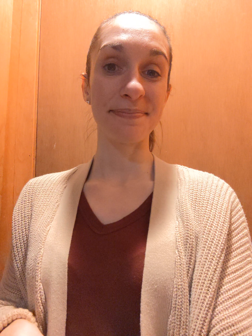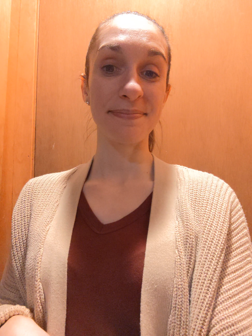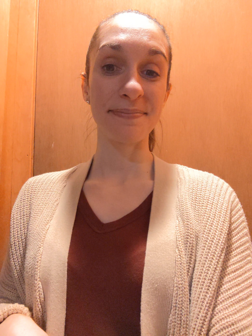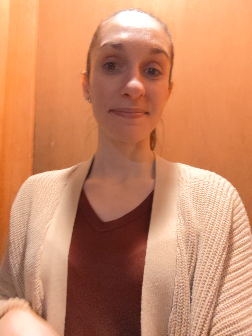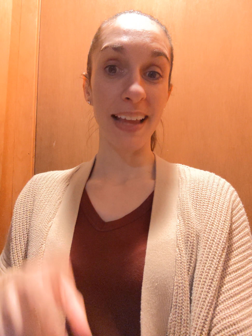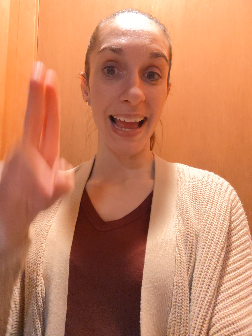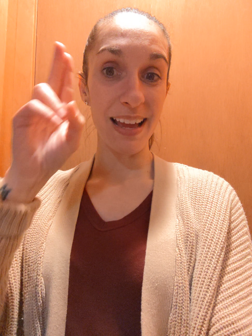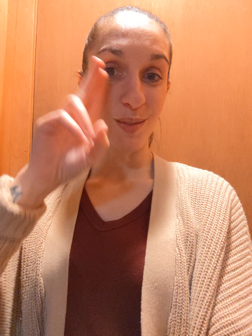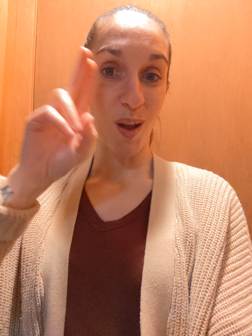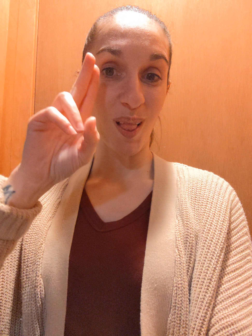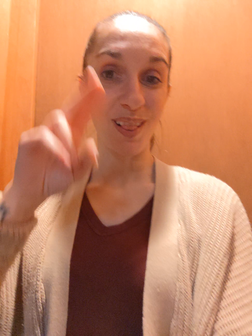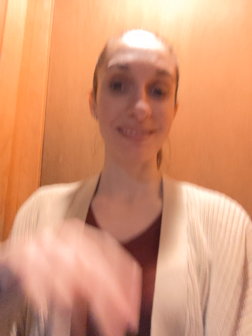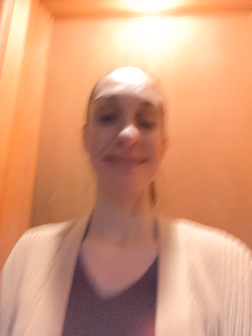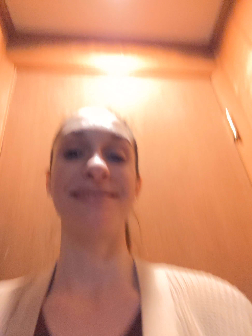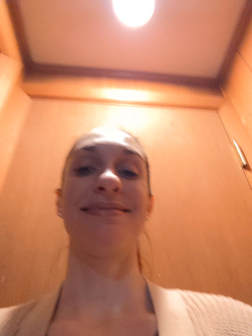uncle